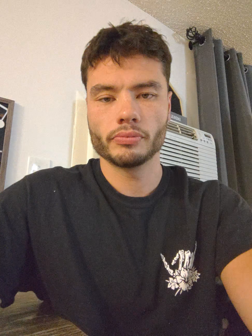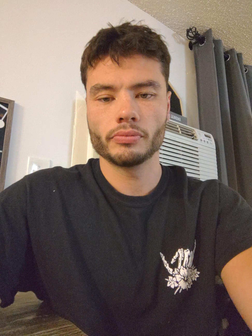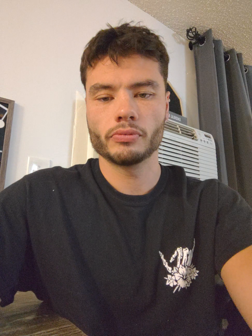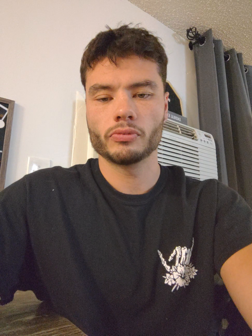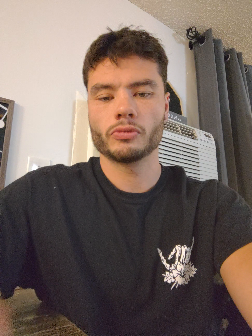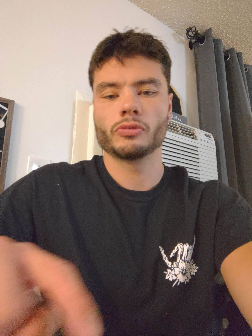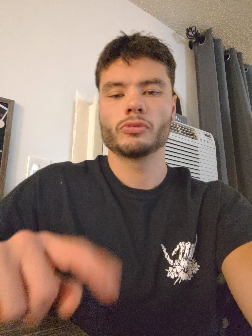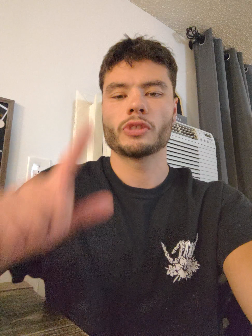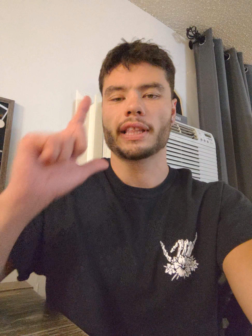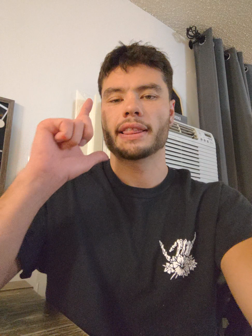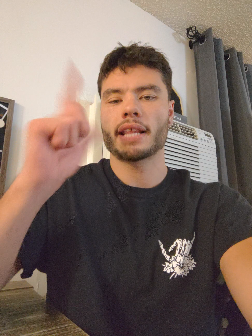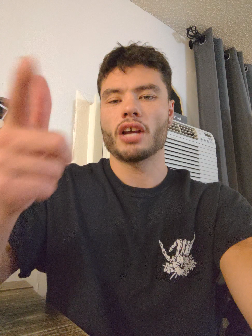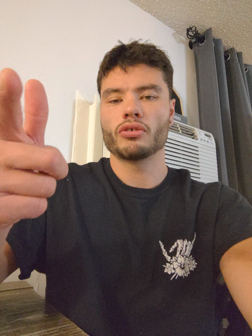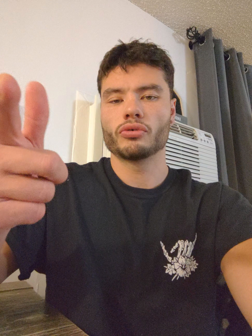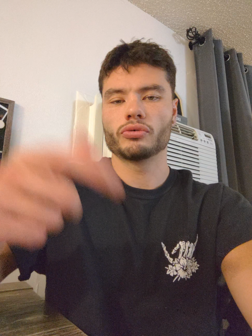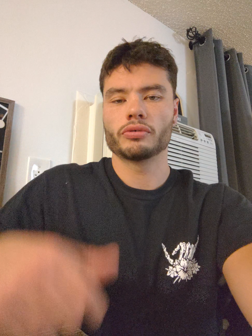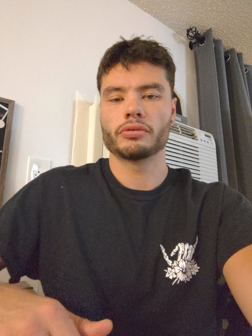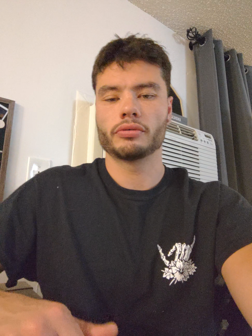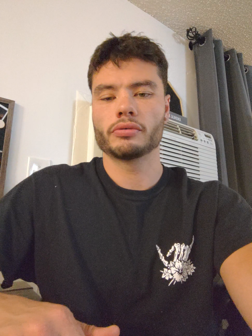later